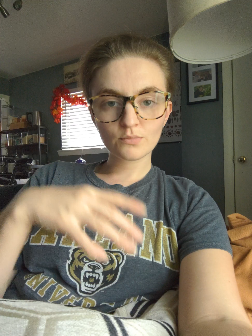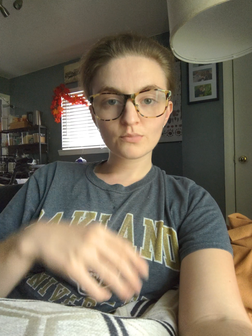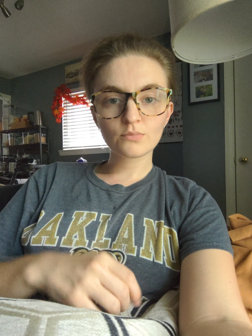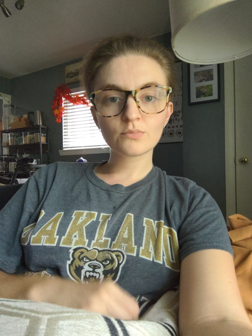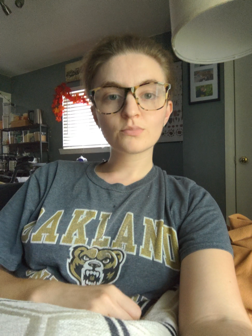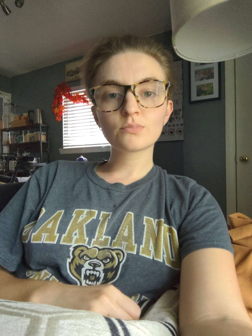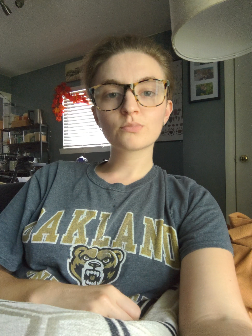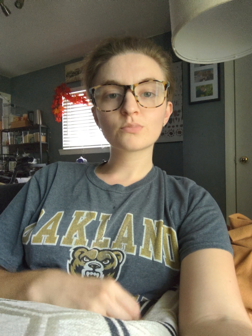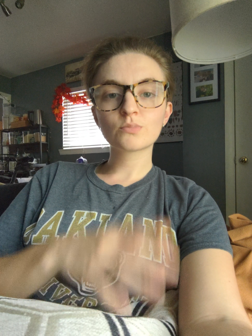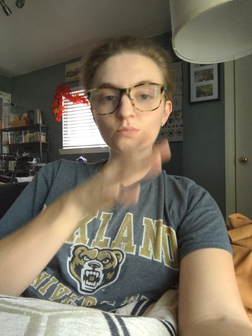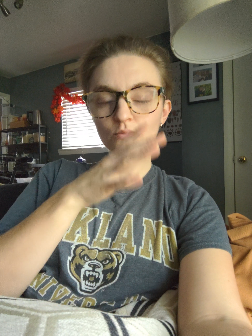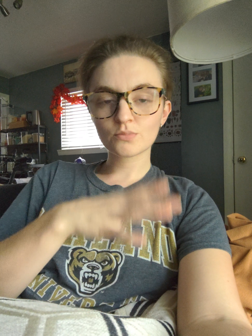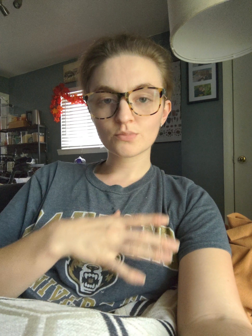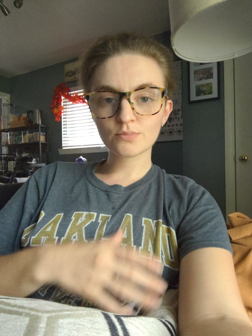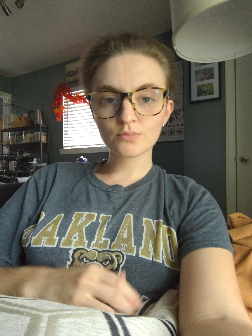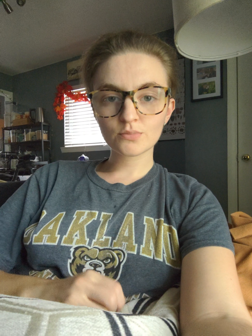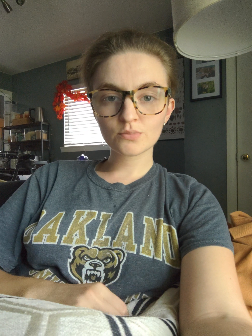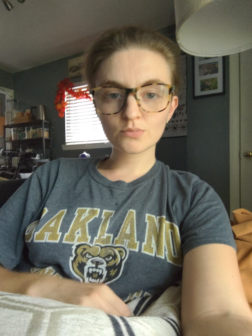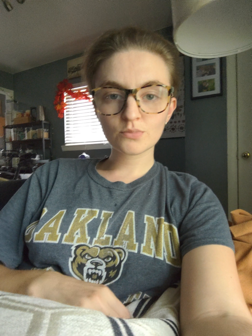lady